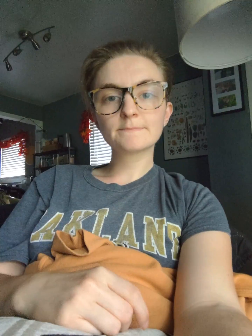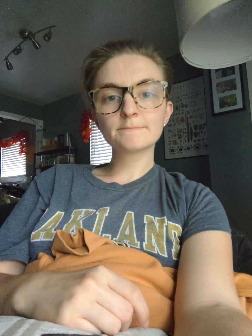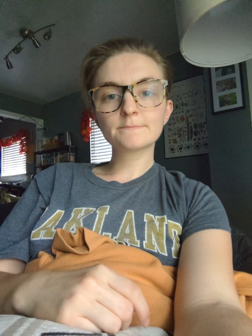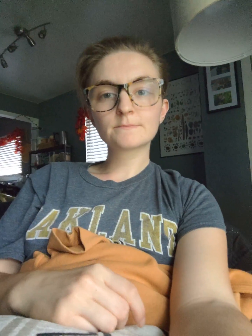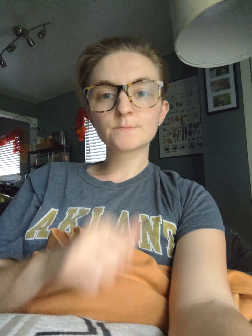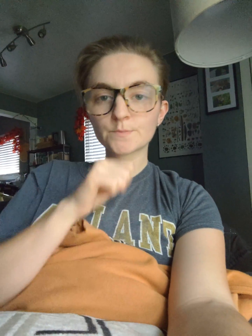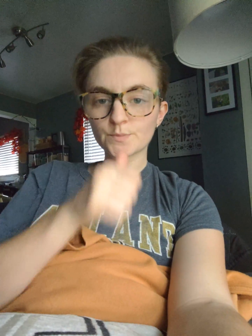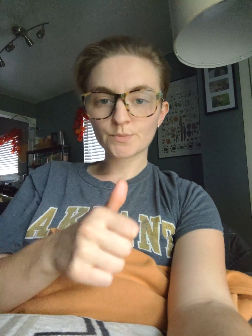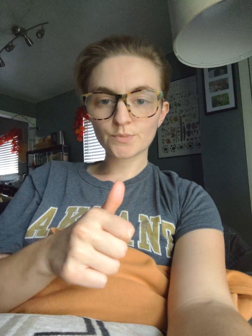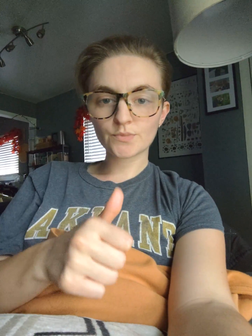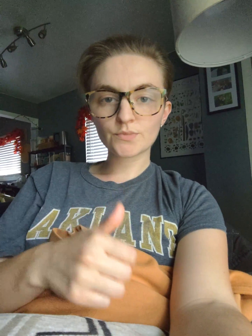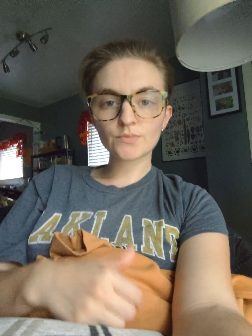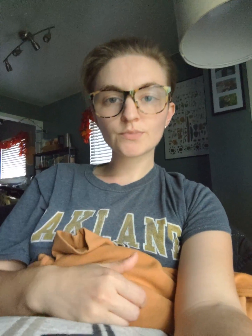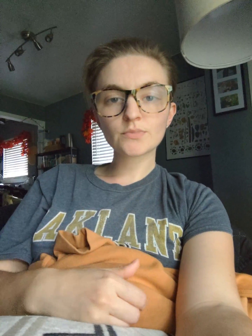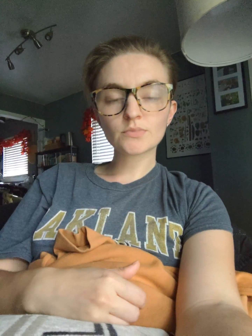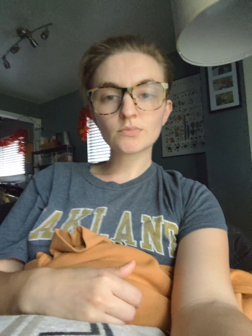don't